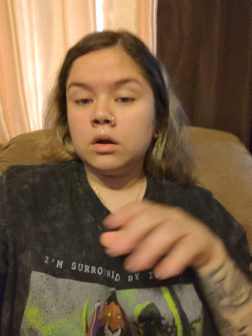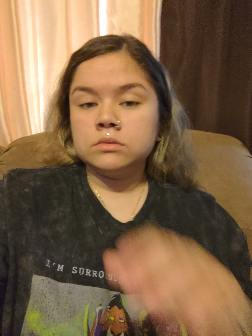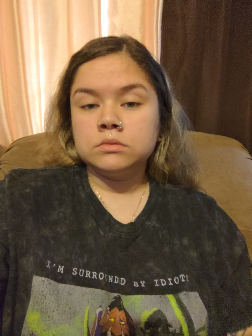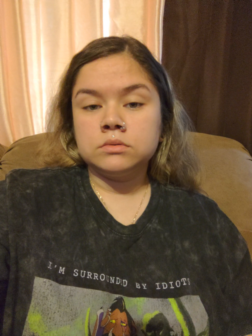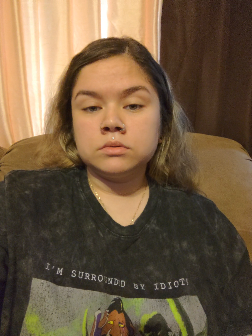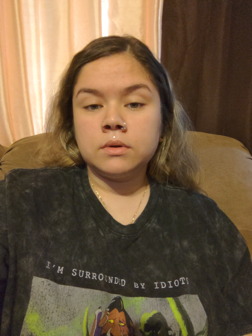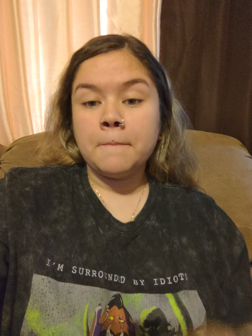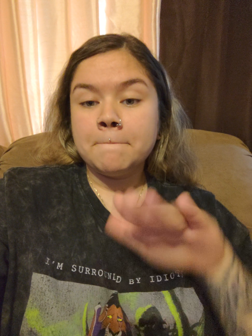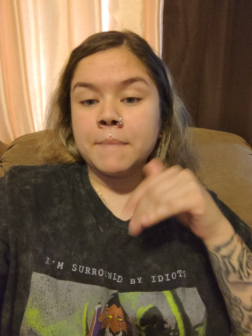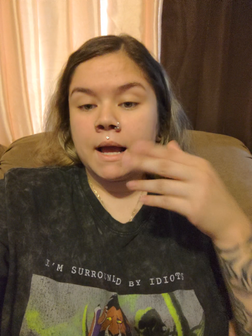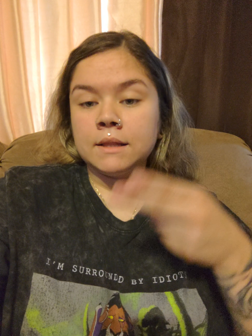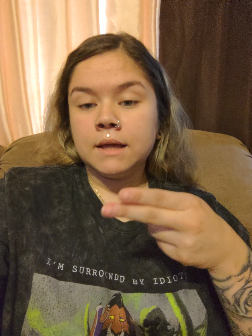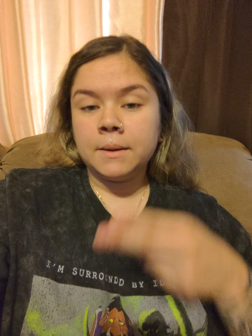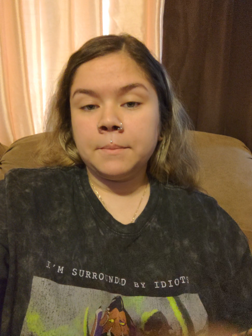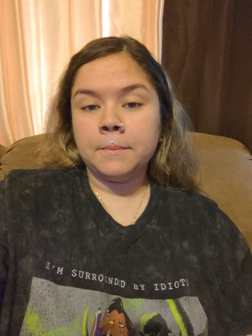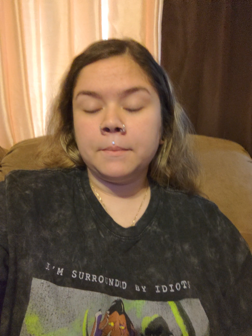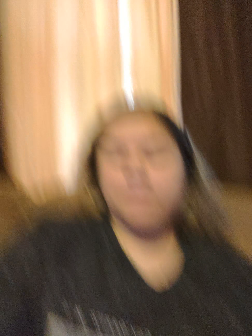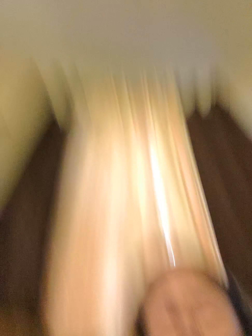pet's name